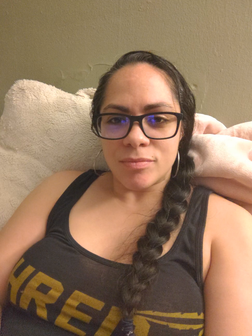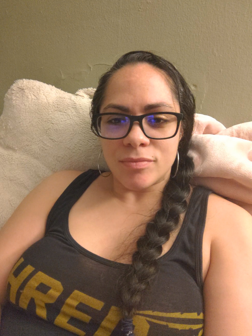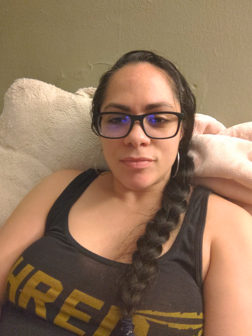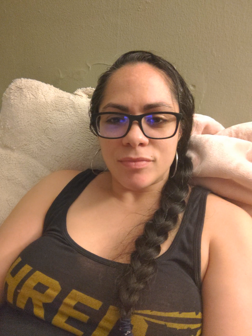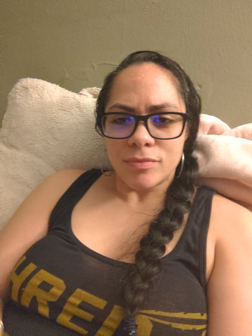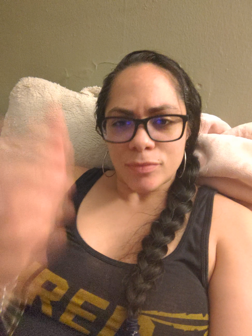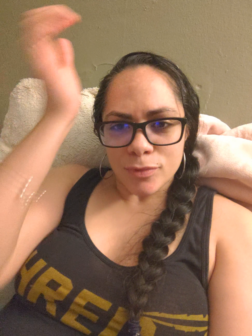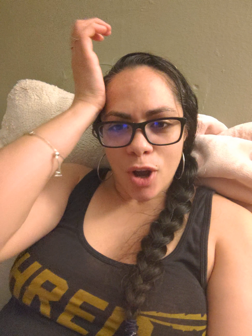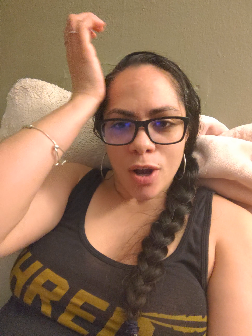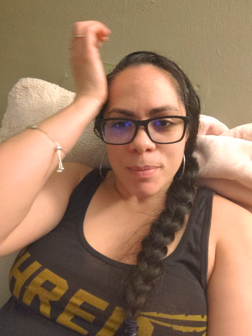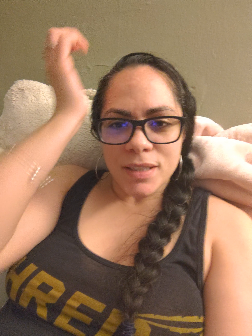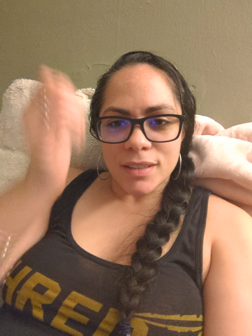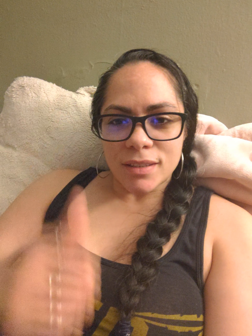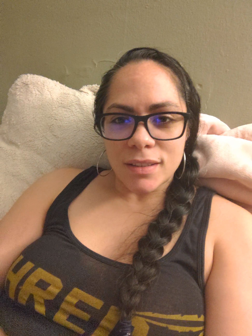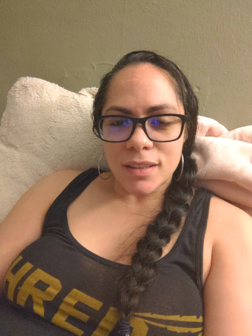garbage